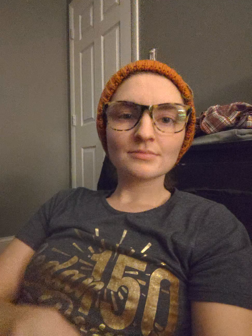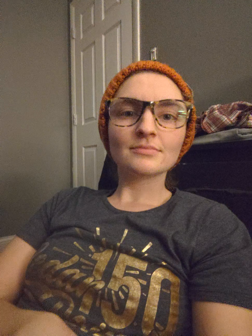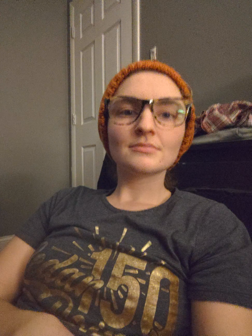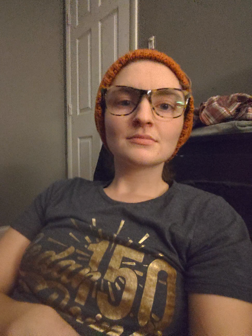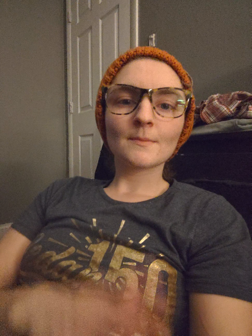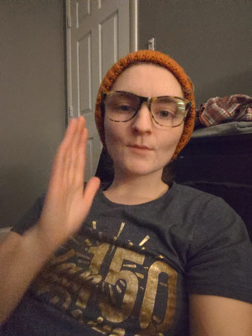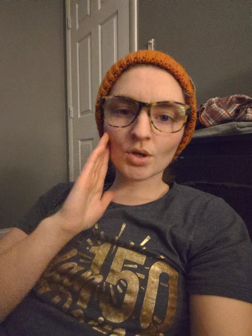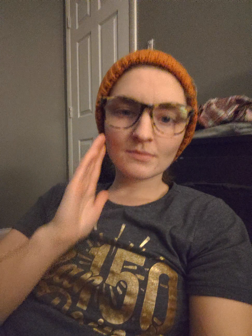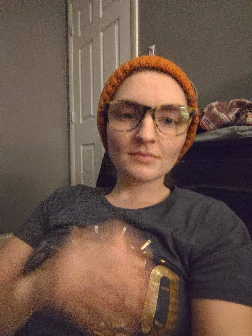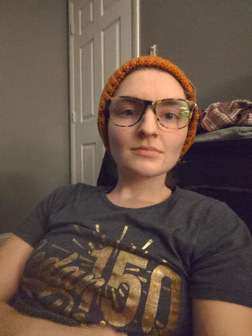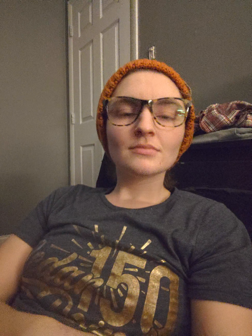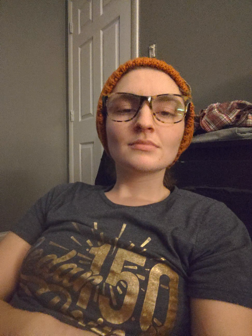bed